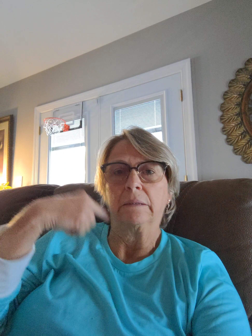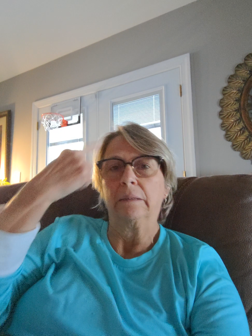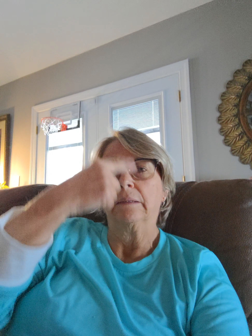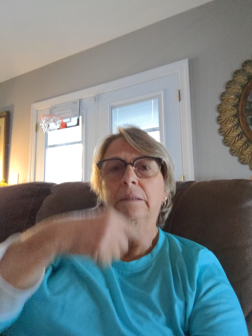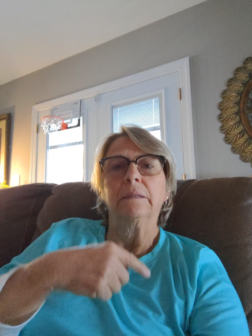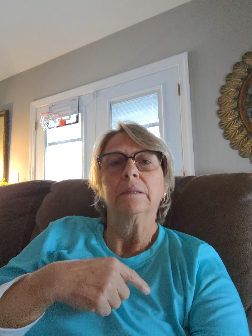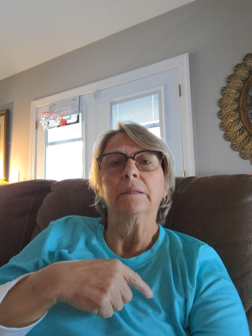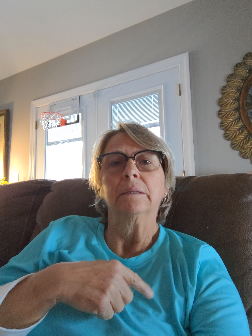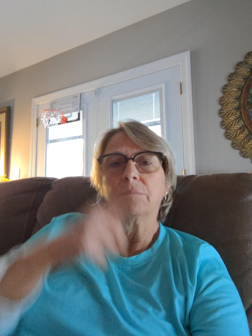face